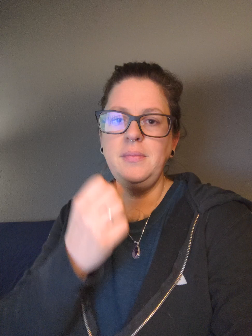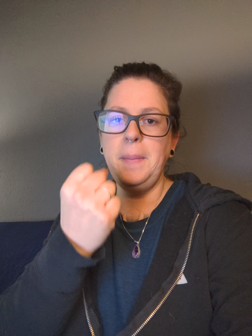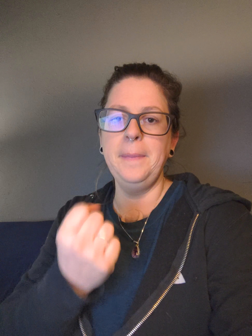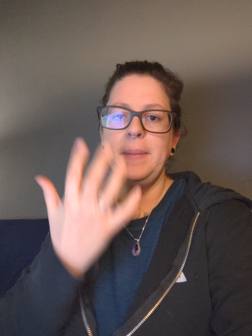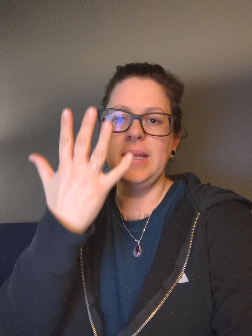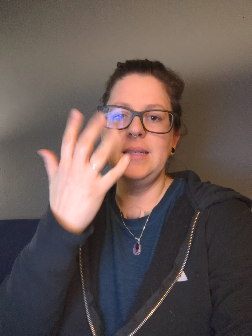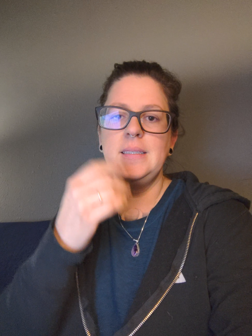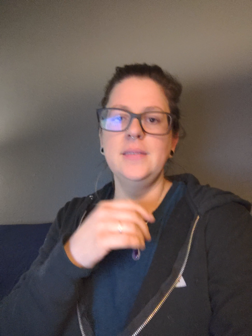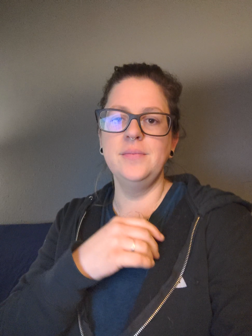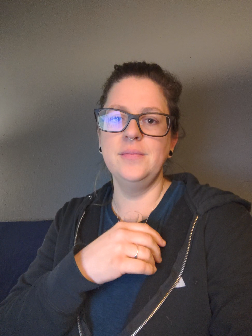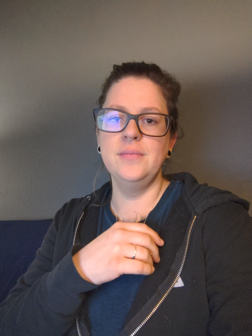mitten